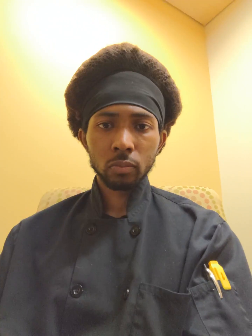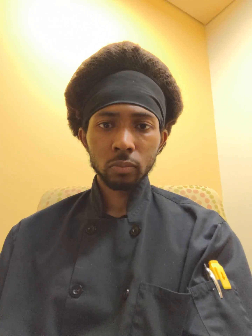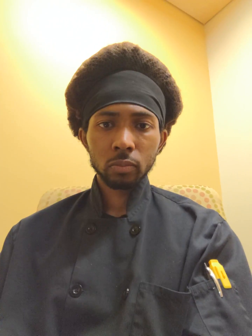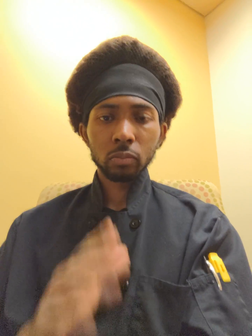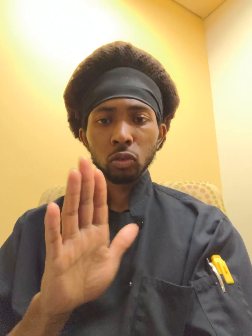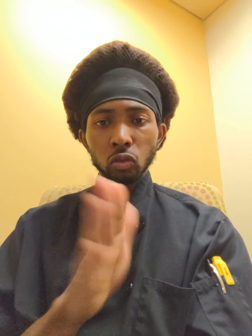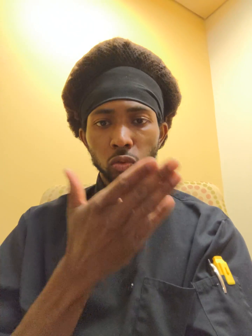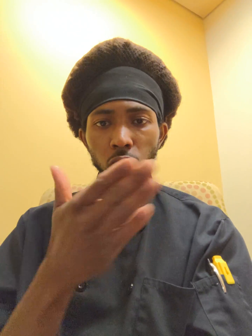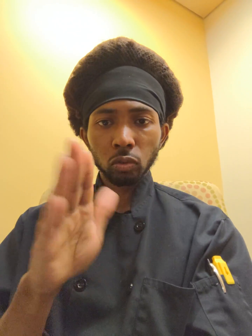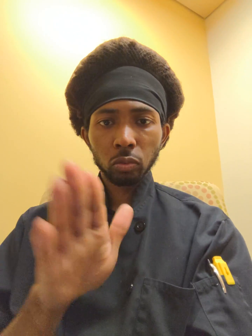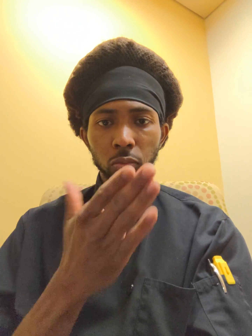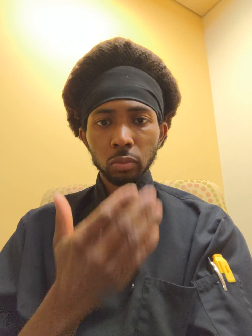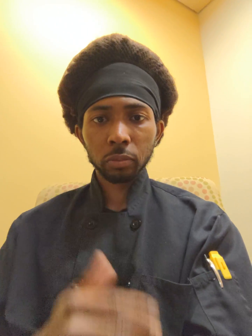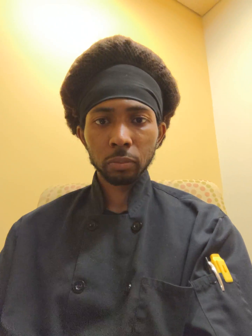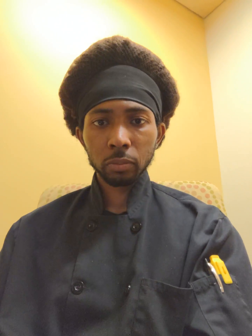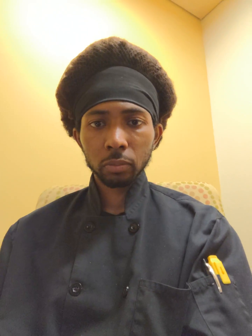share